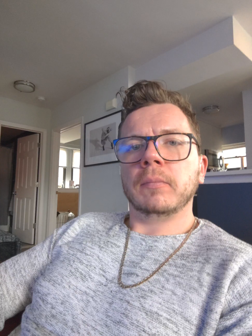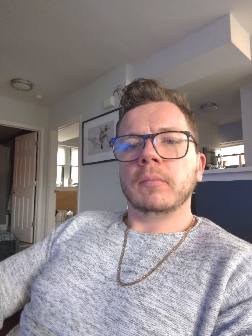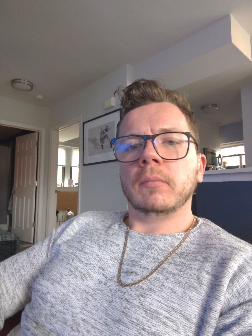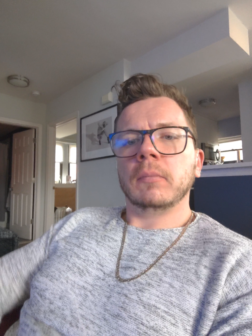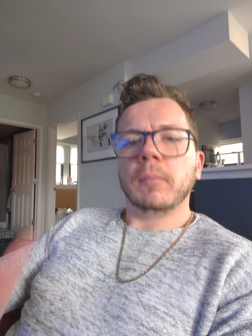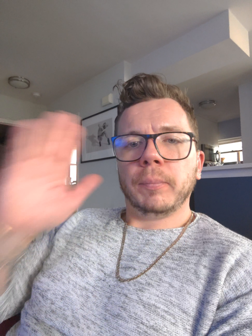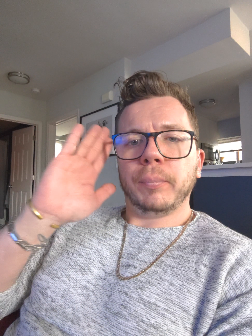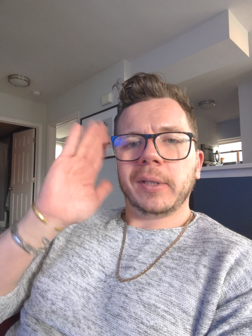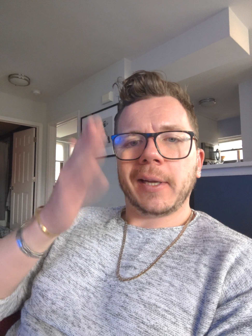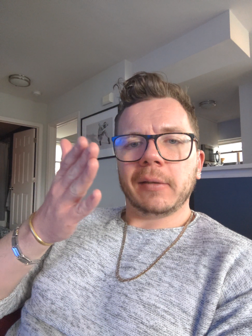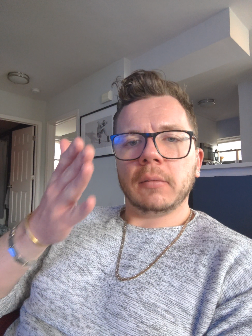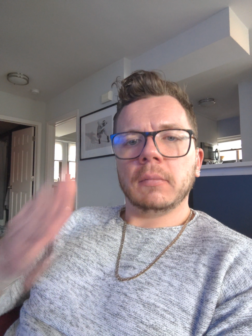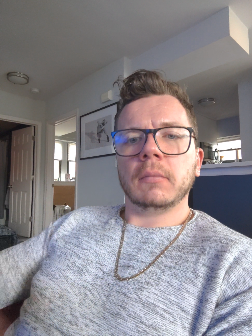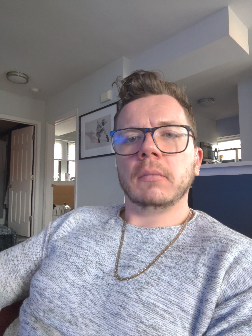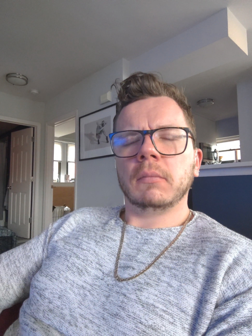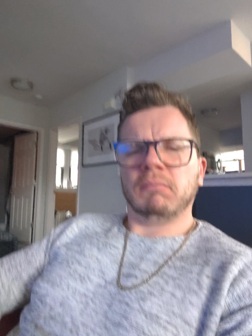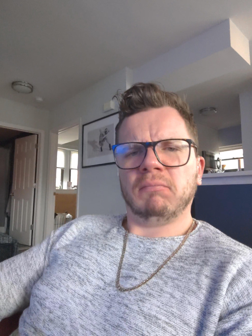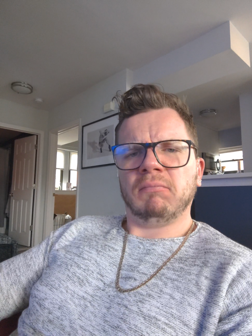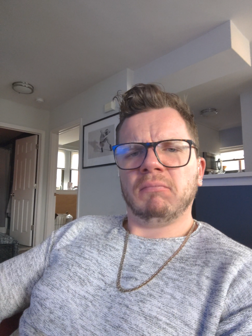pretend